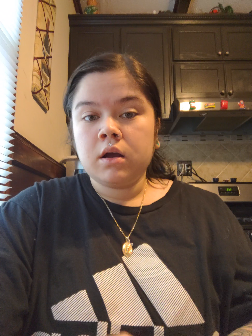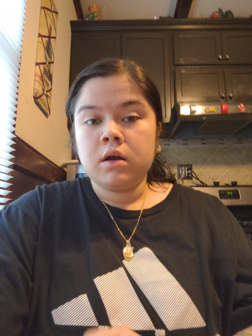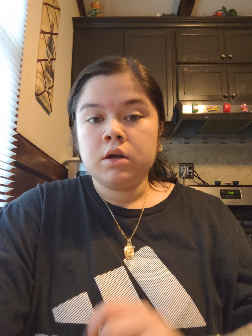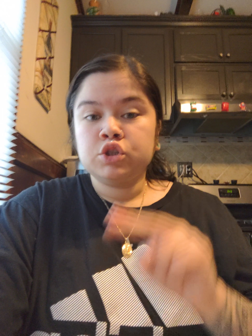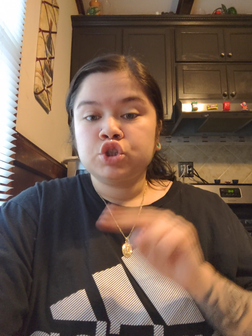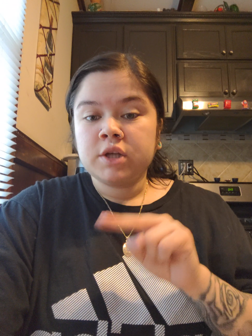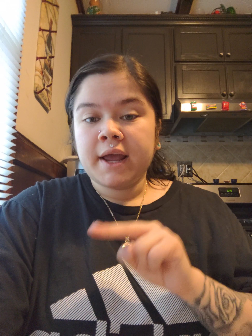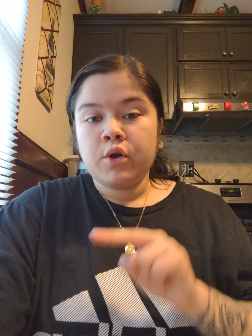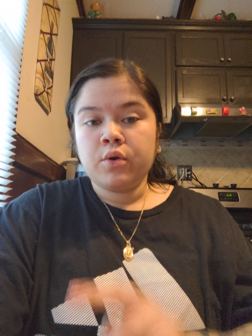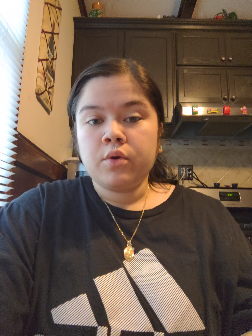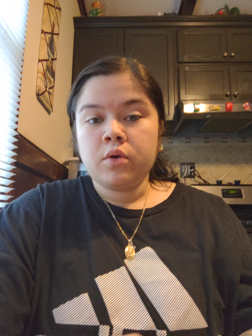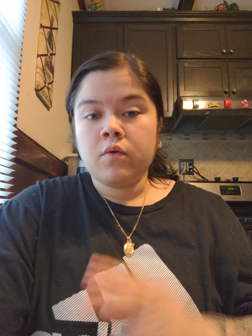chair